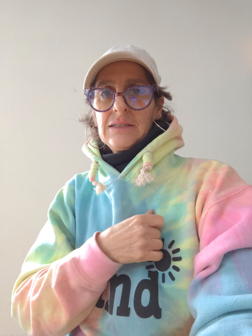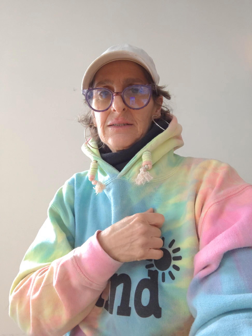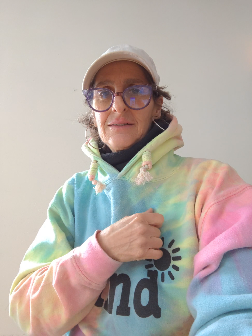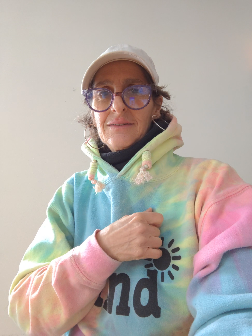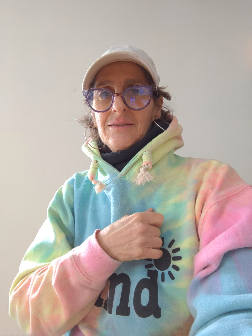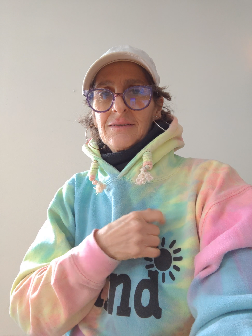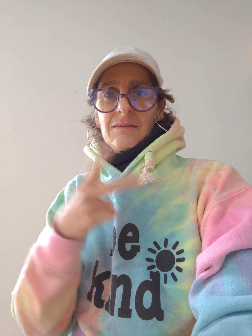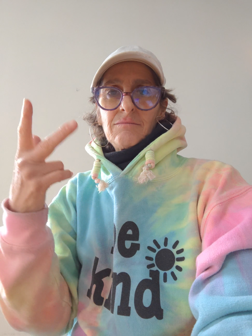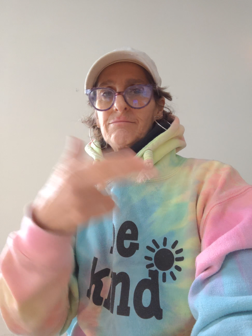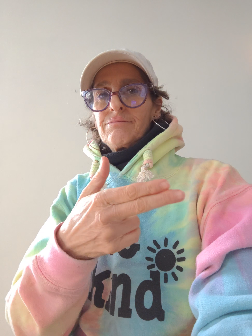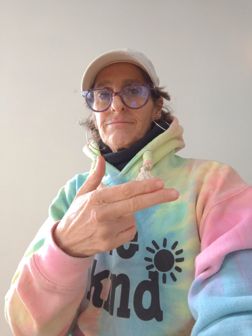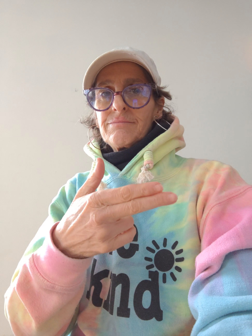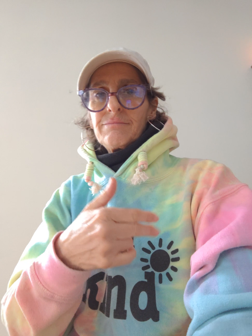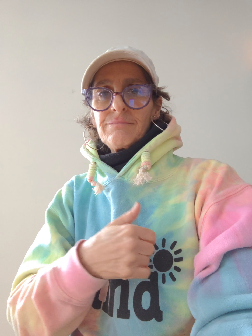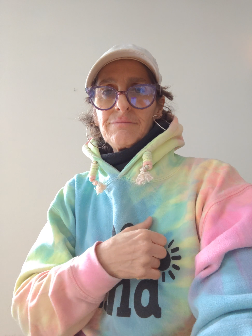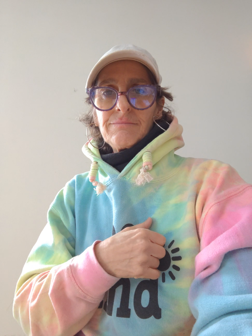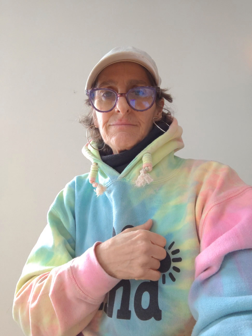cut